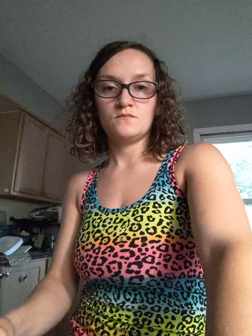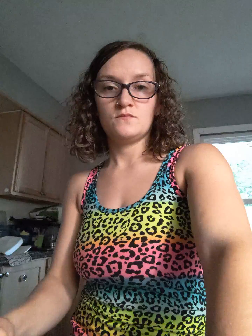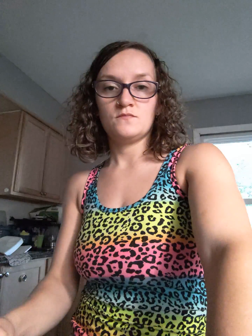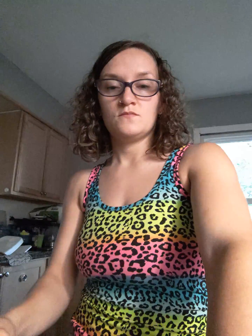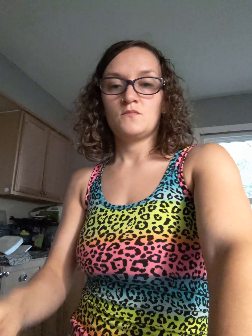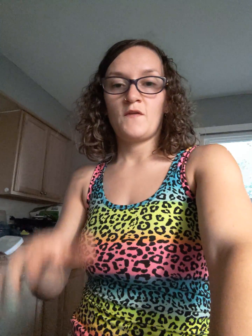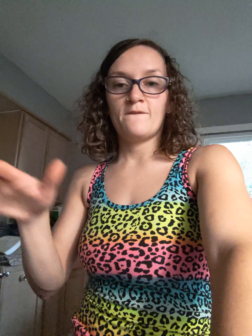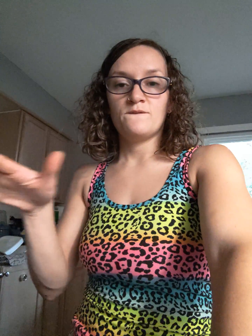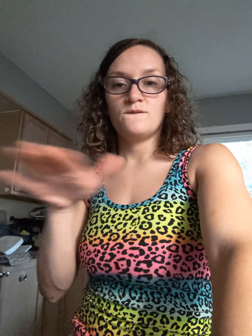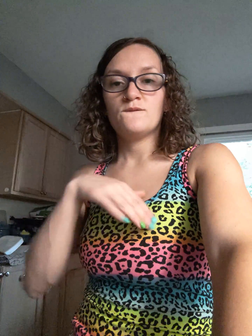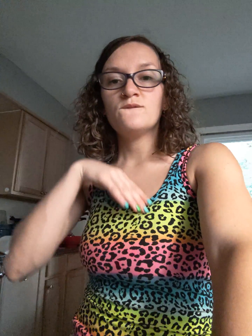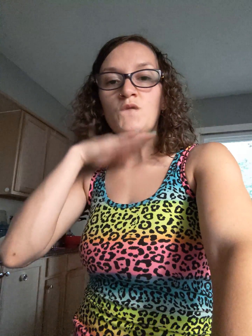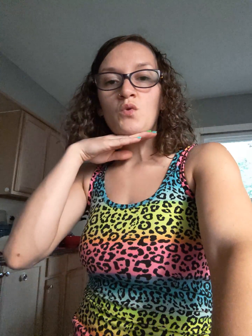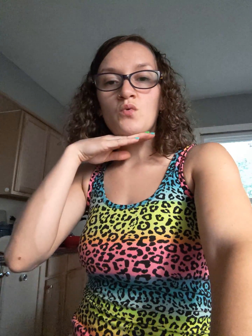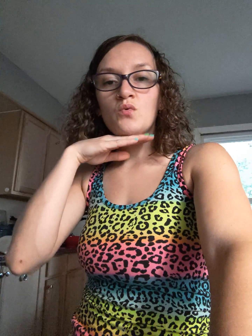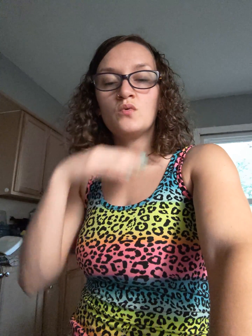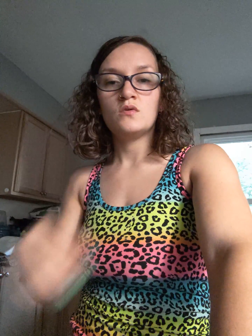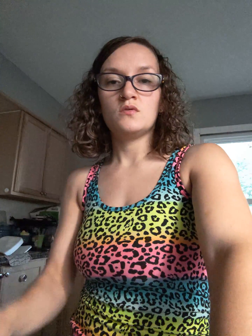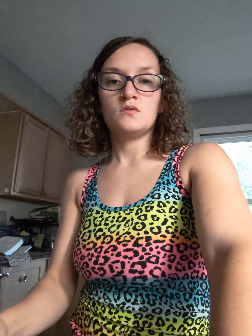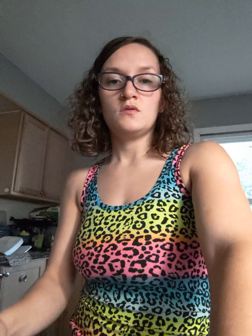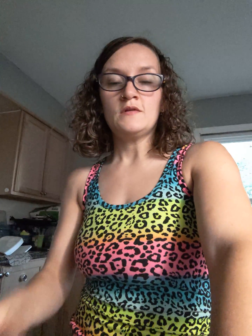full